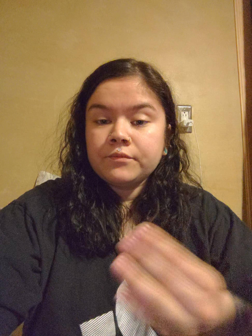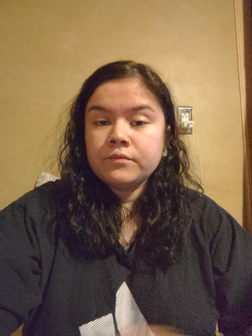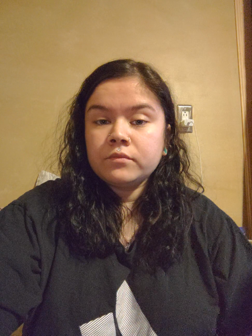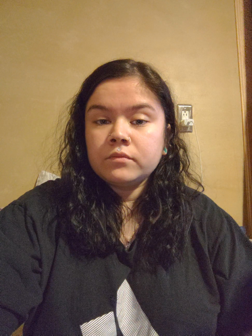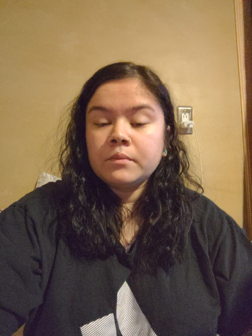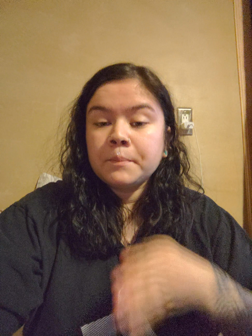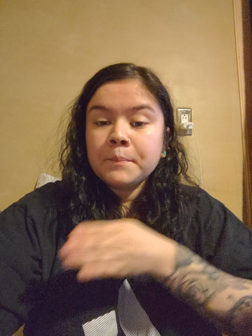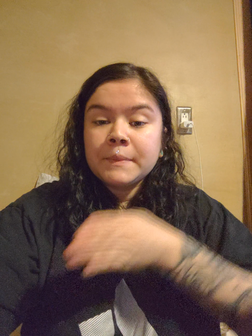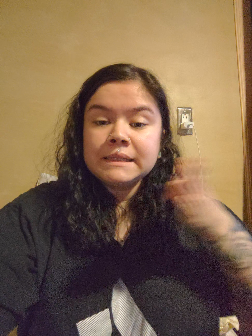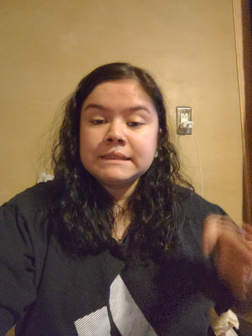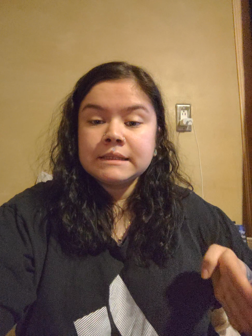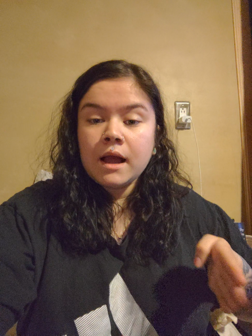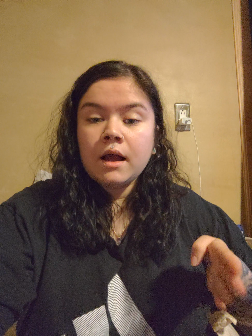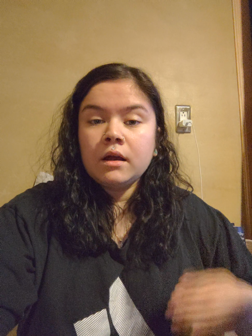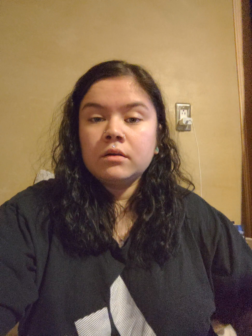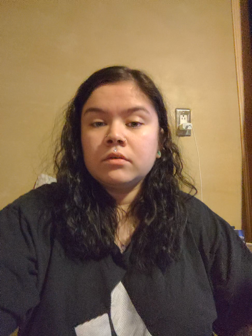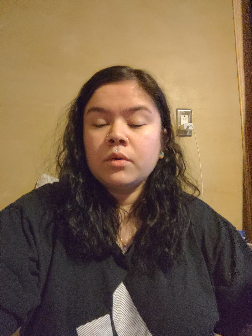beside